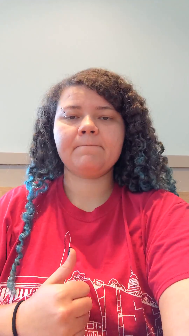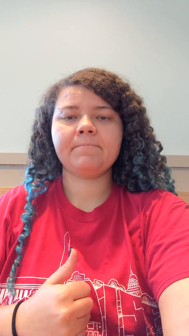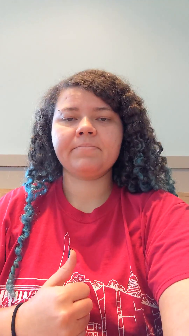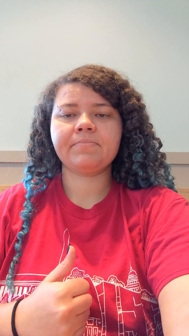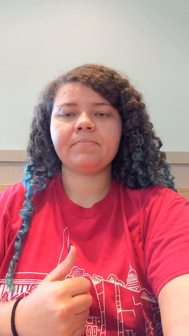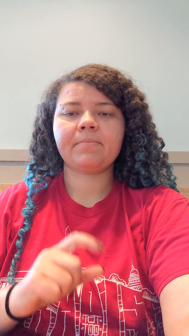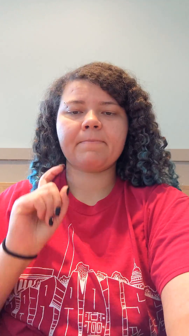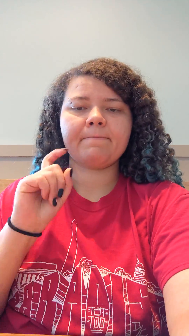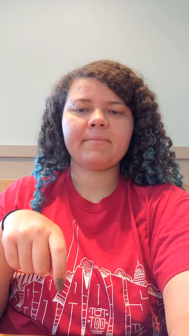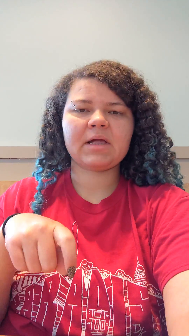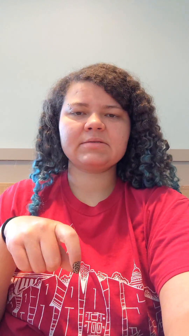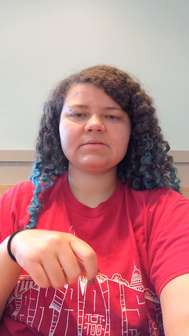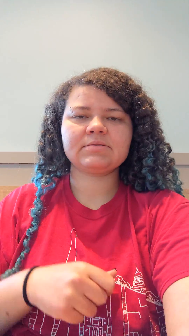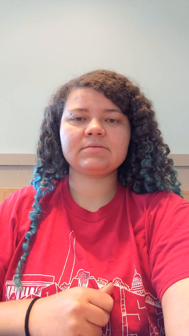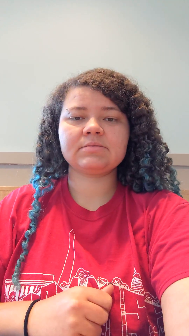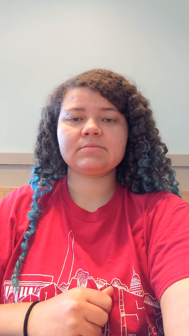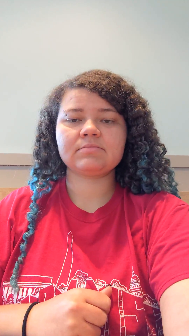must